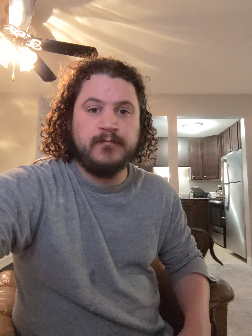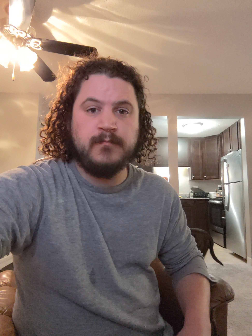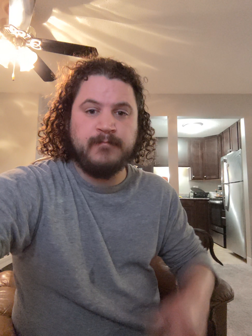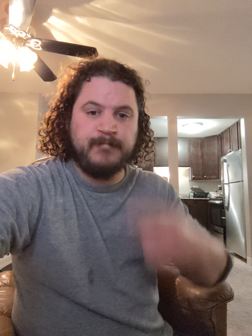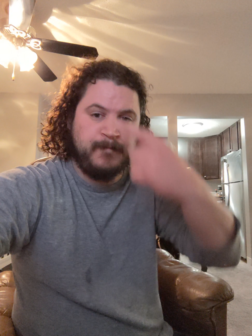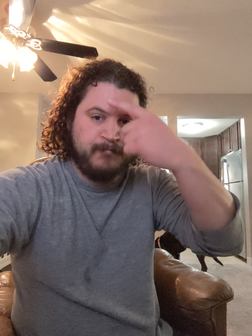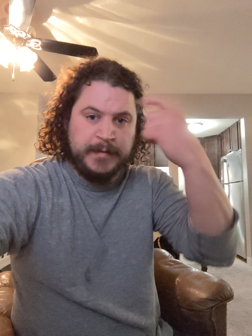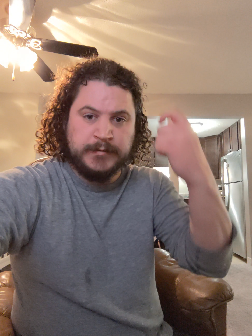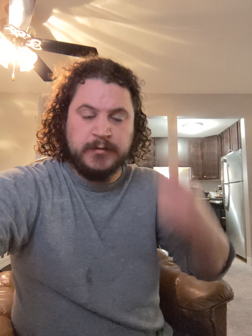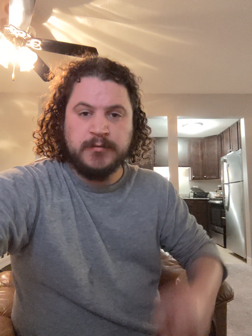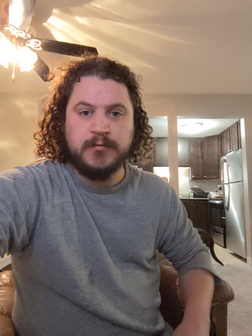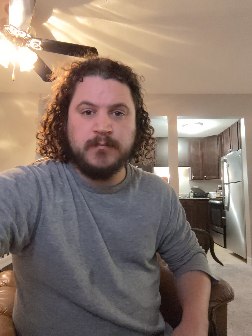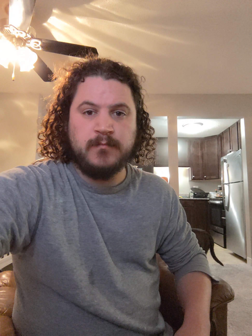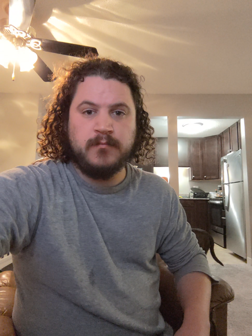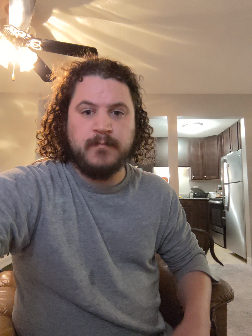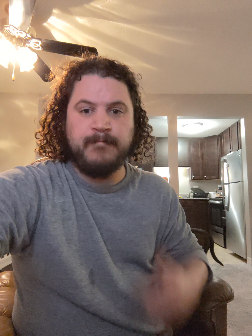because